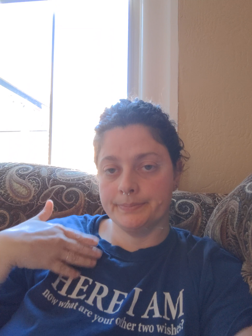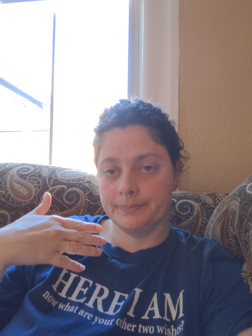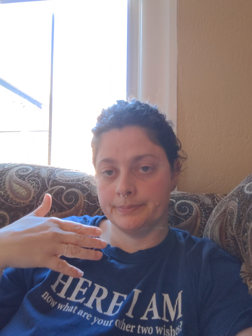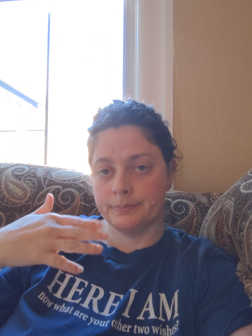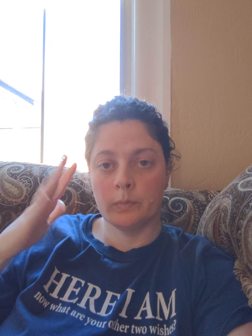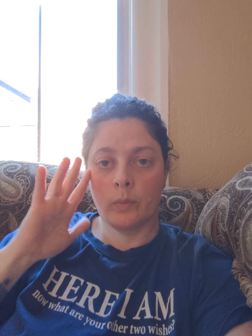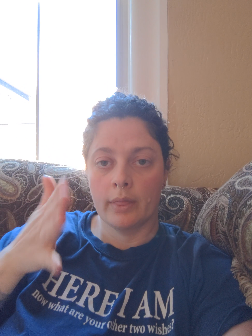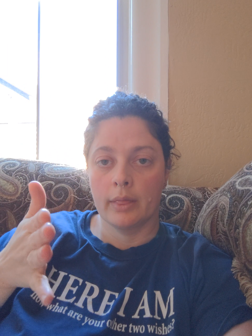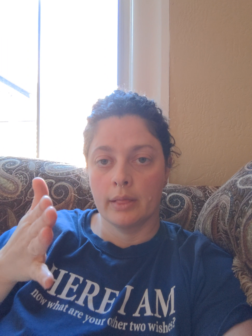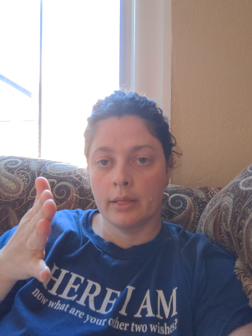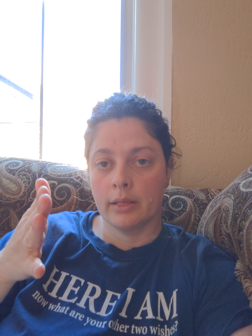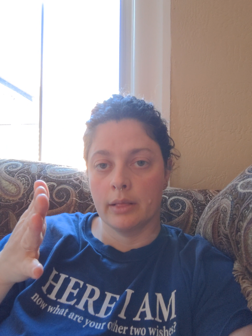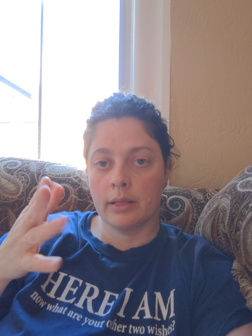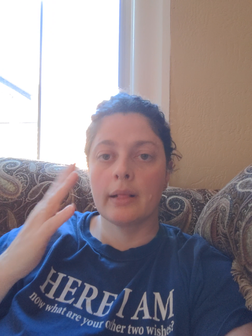will